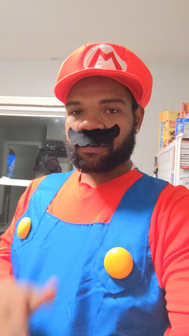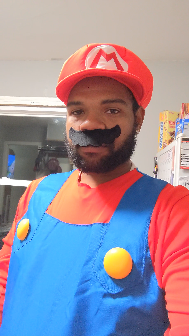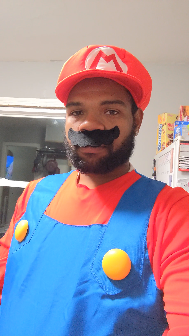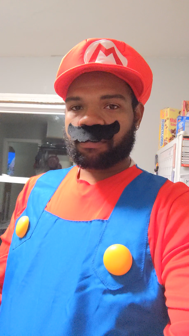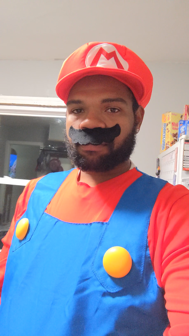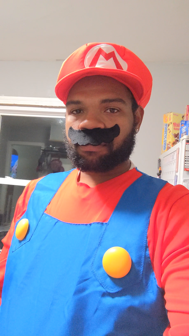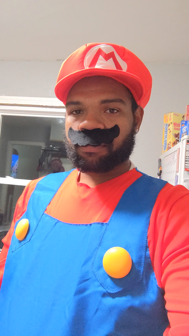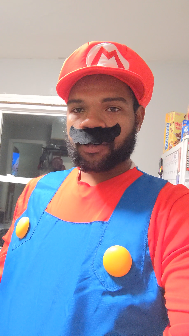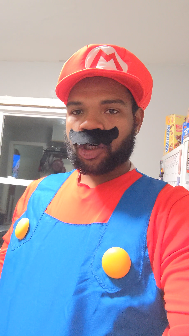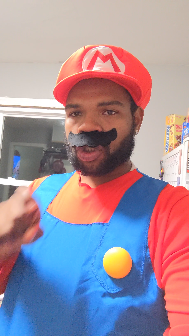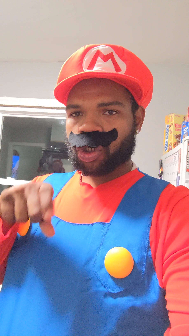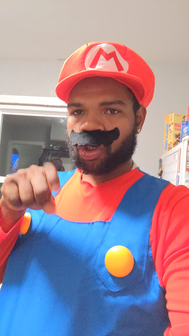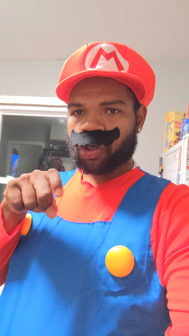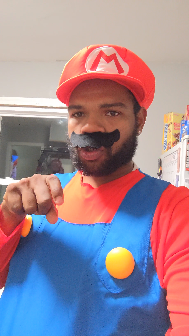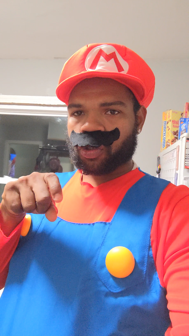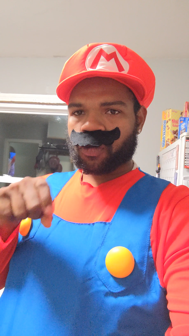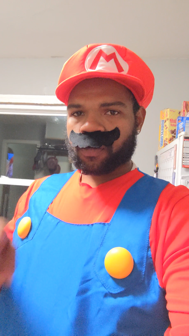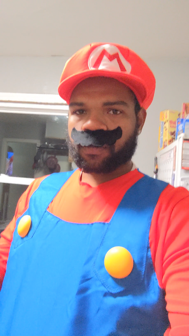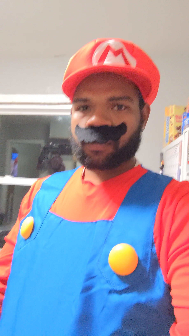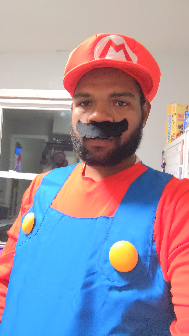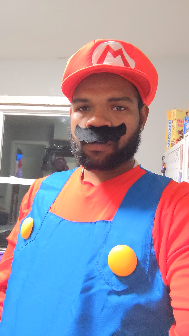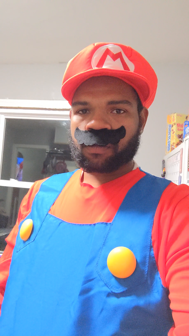should